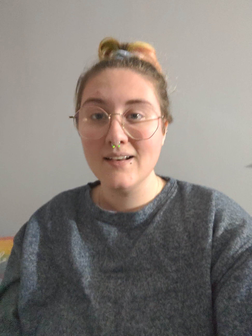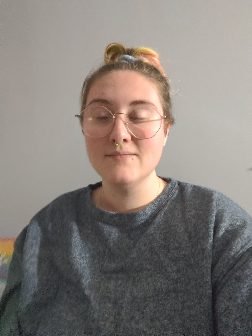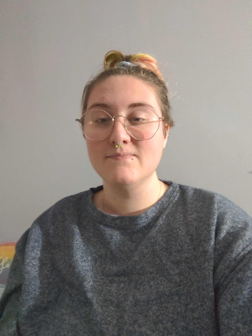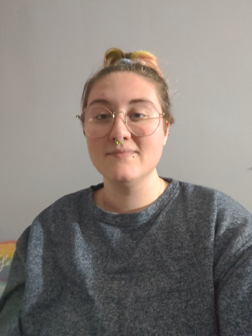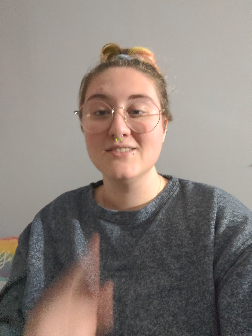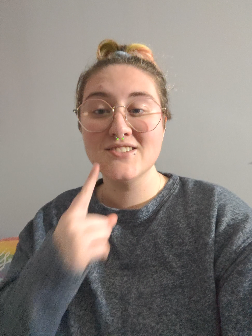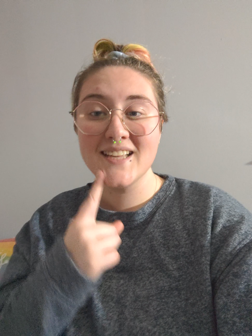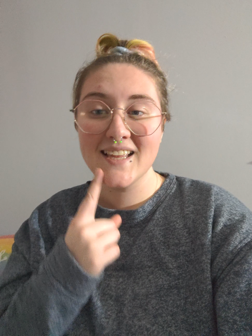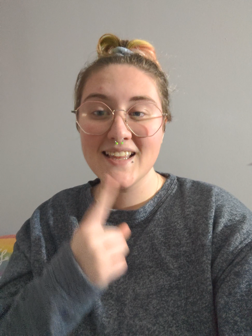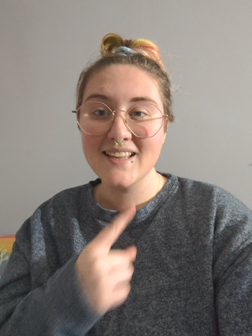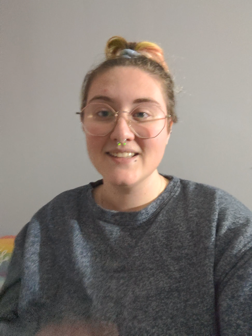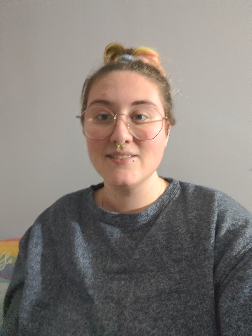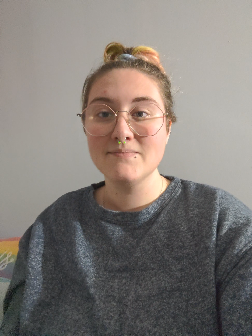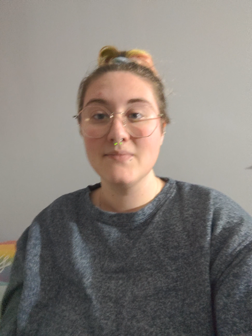chin